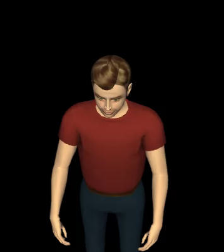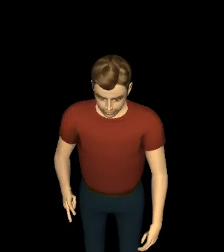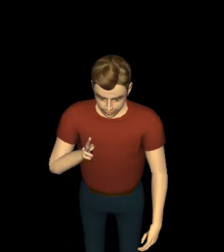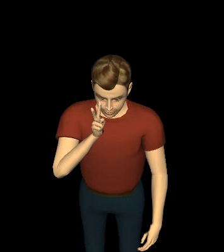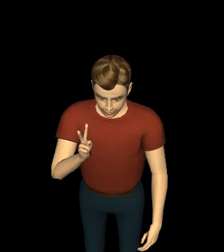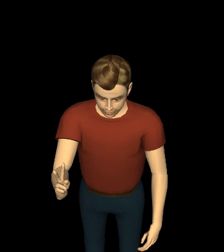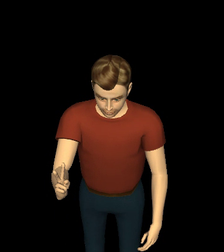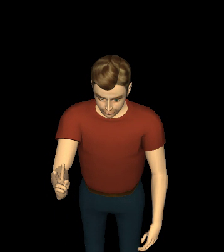يشاهد